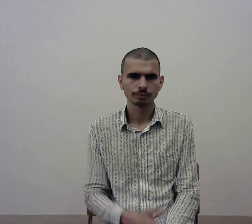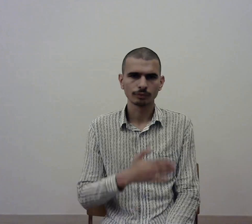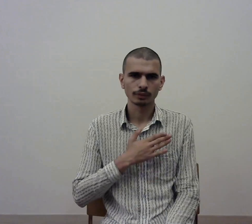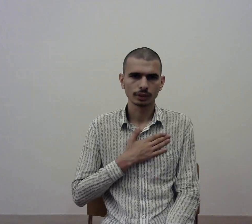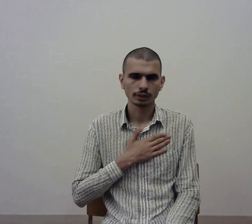mən